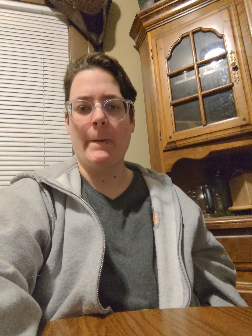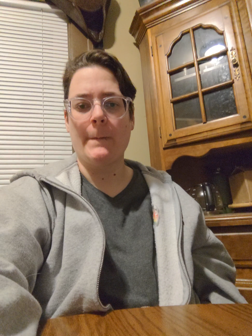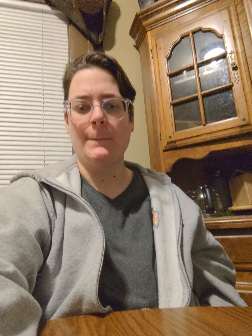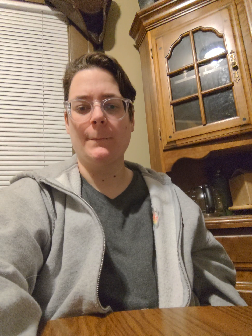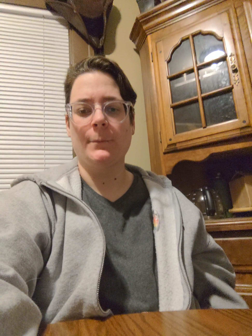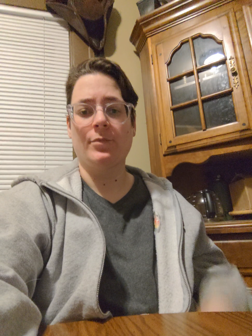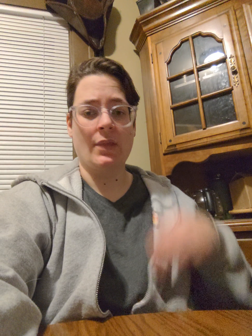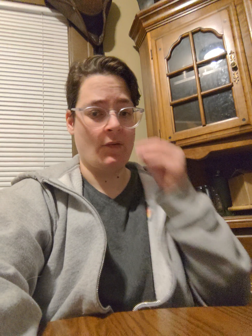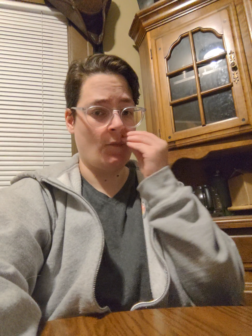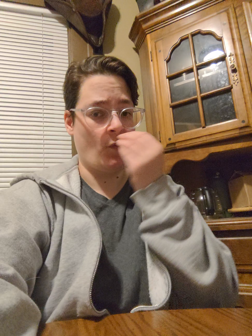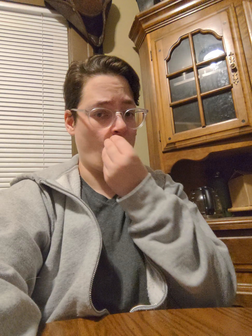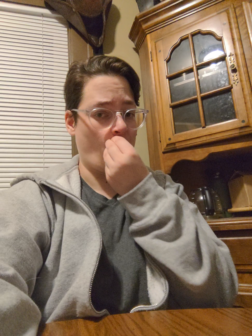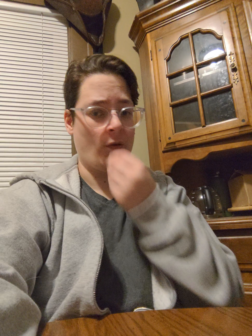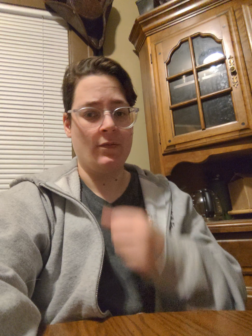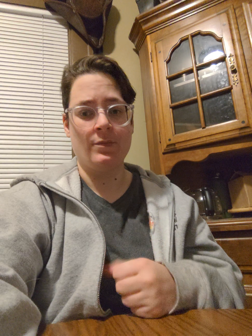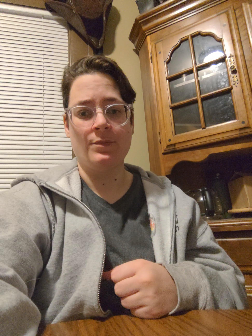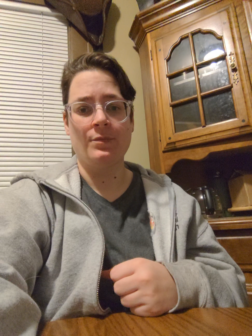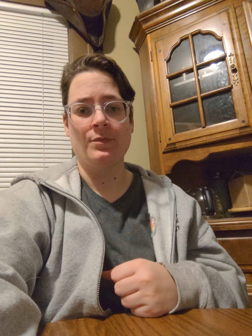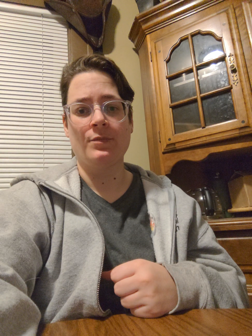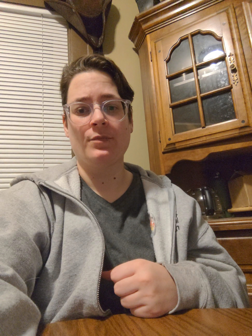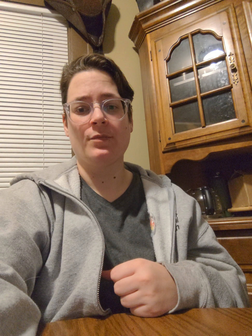flower